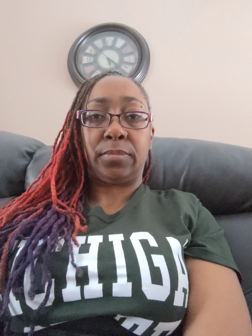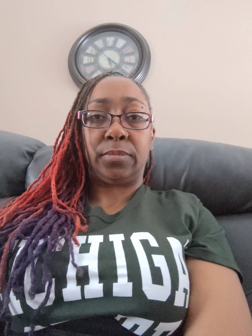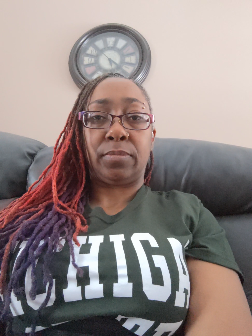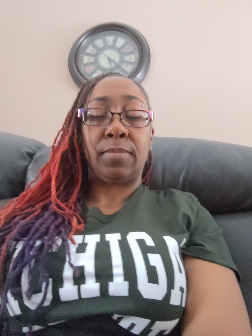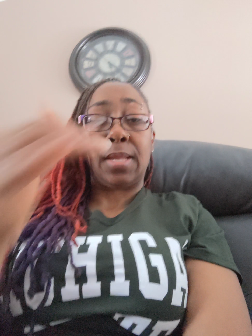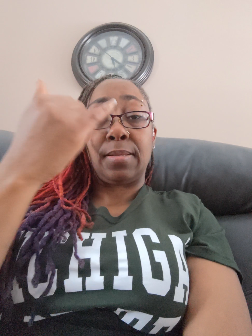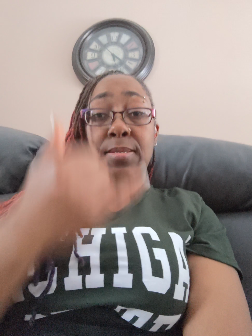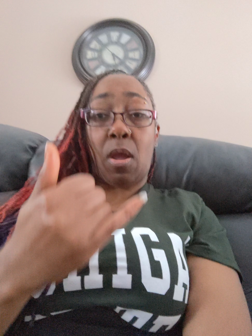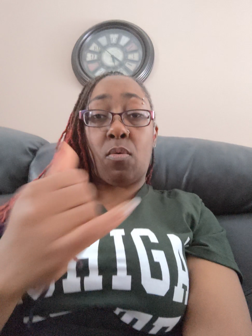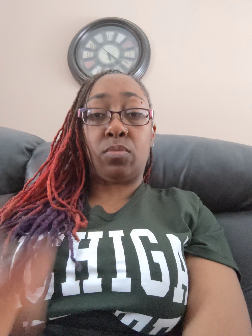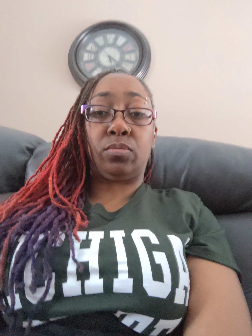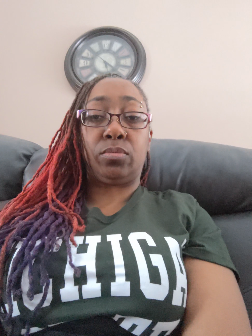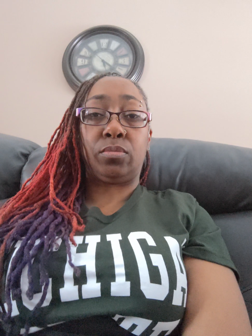now